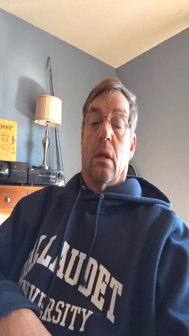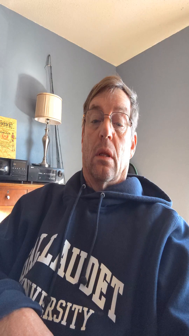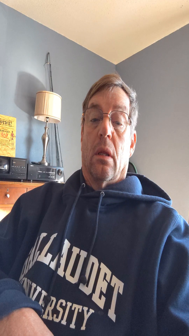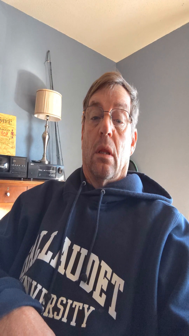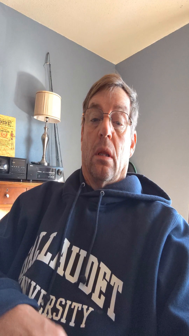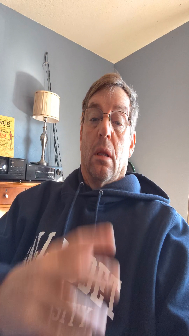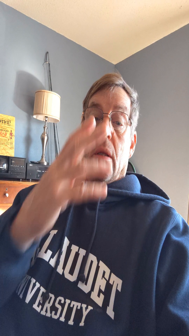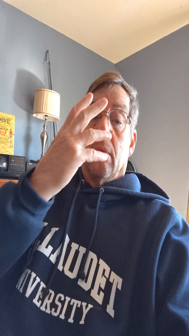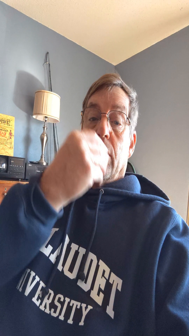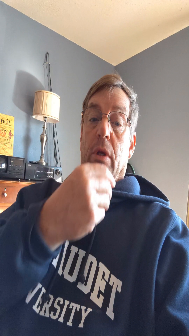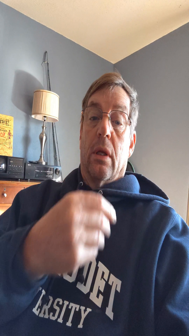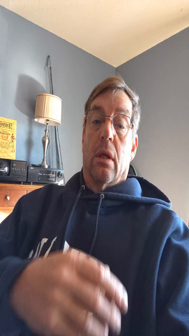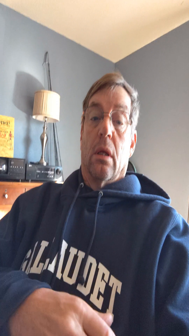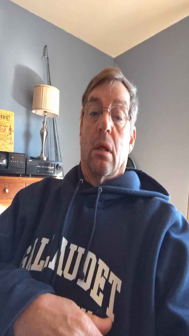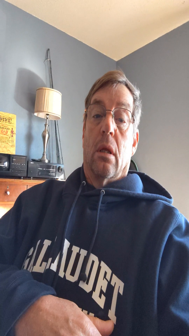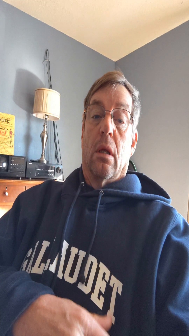pretty